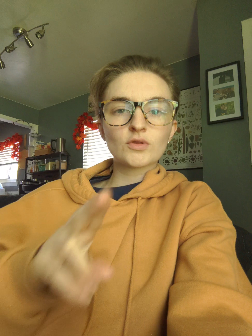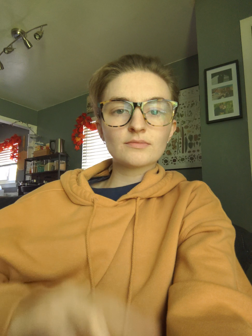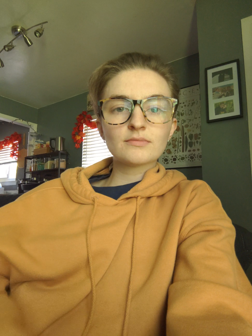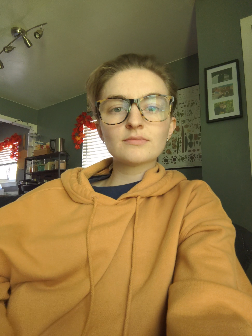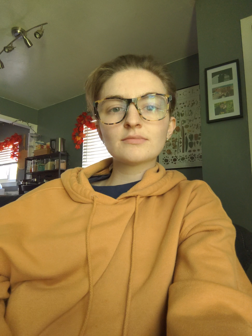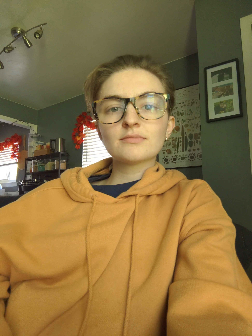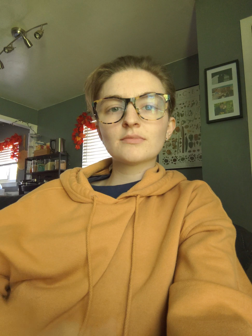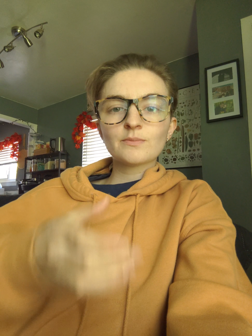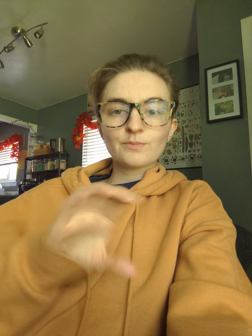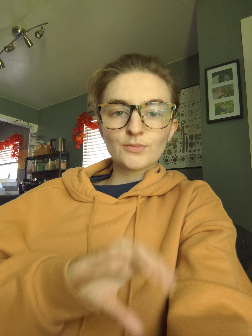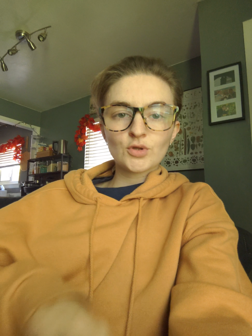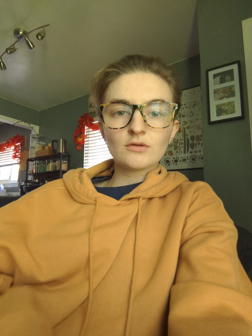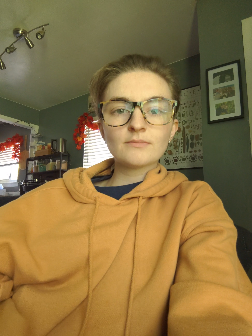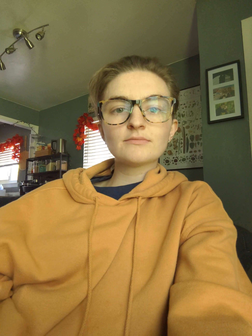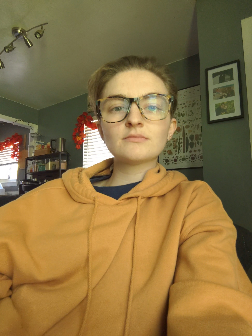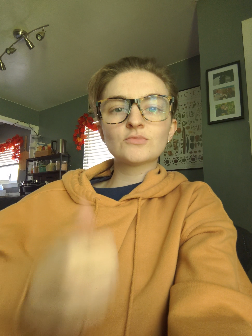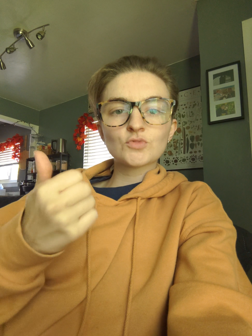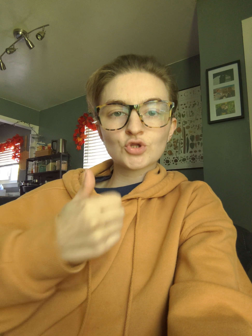pour